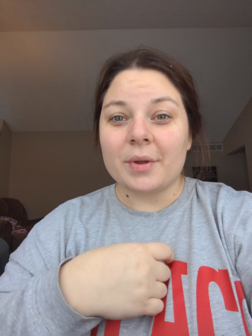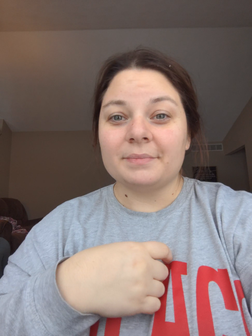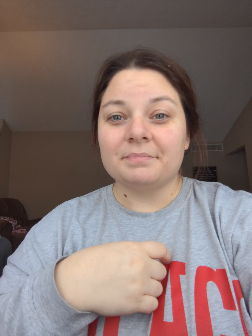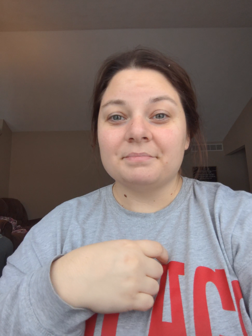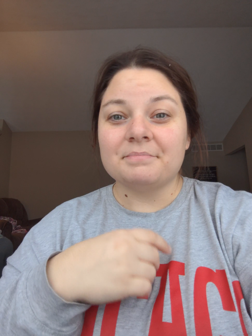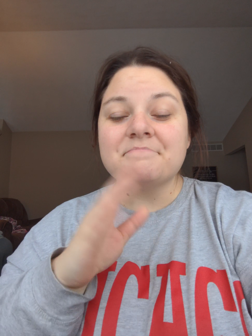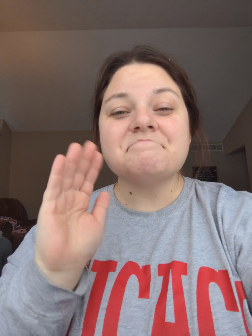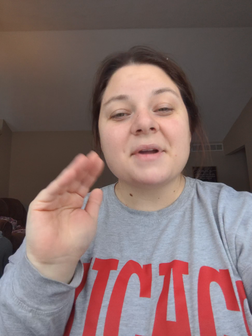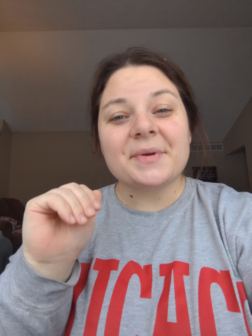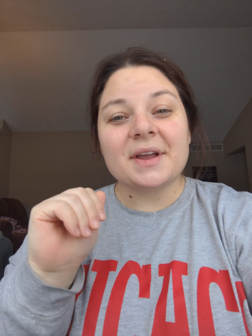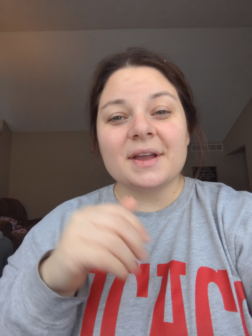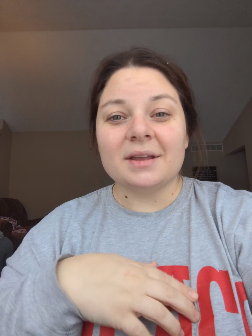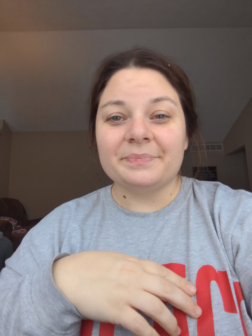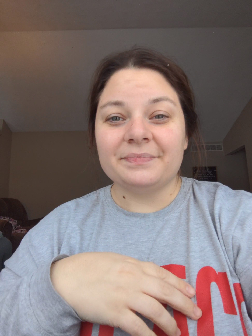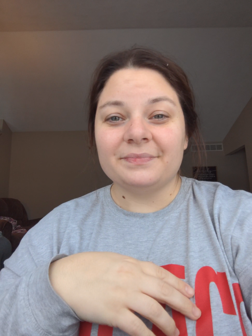bye